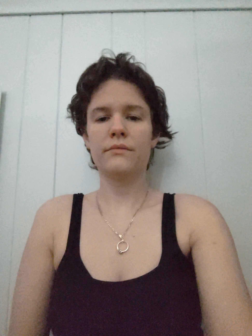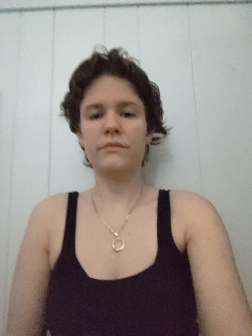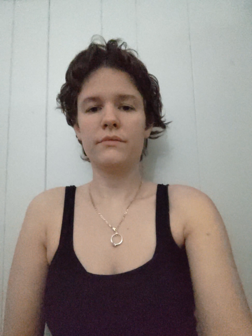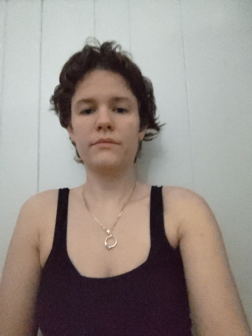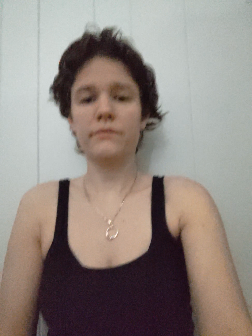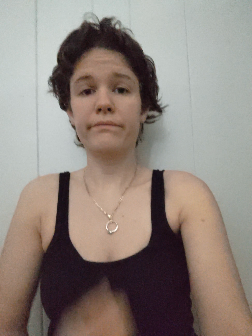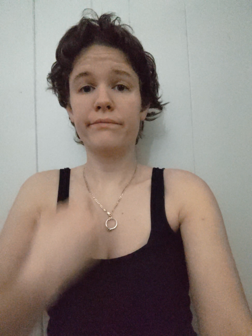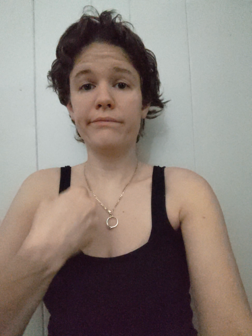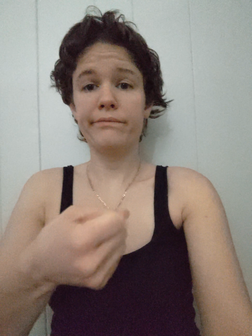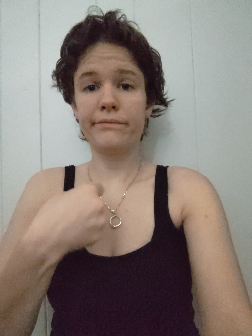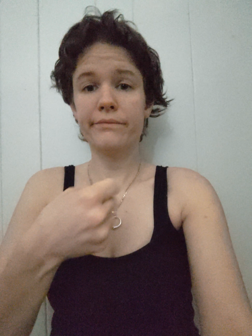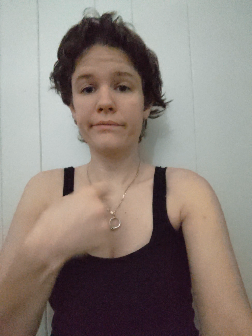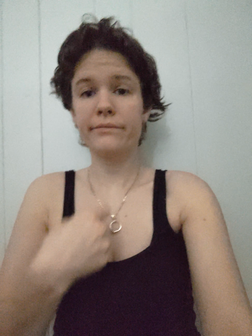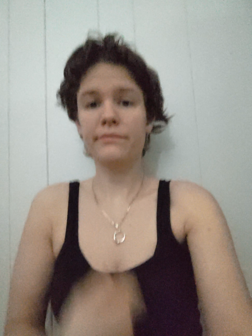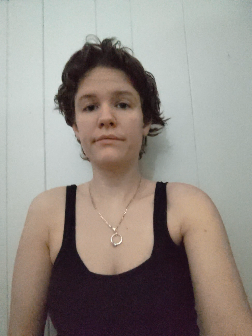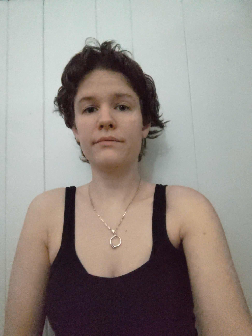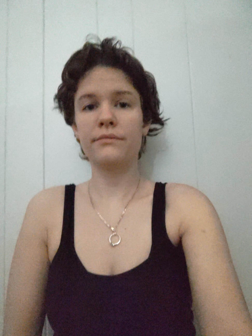make